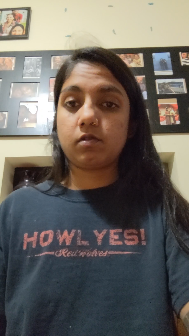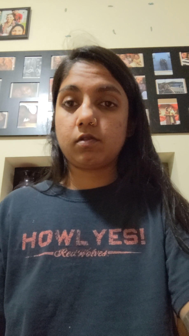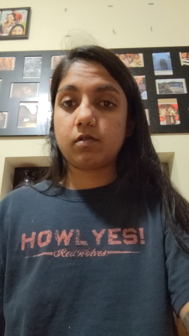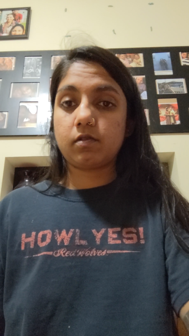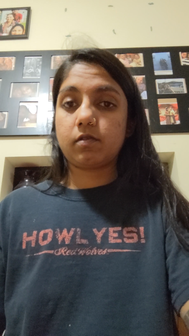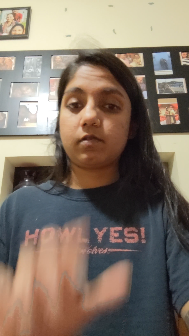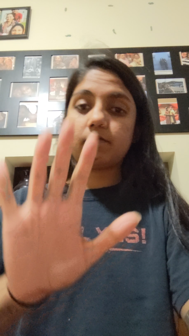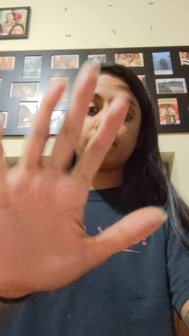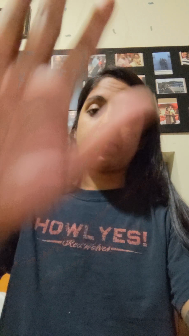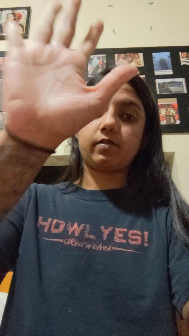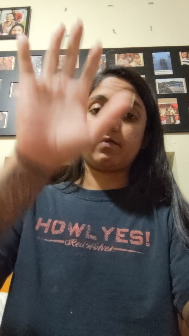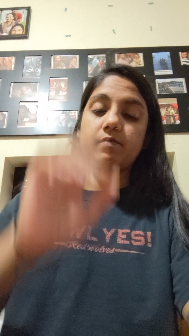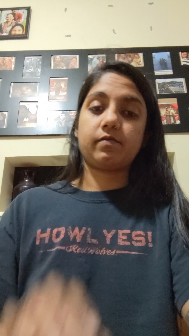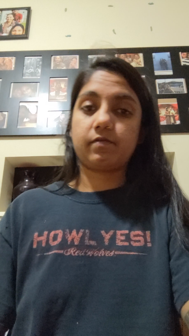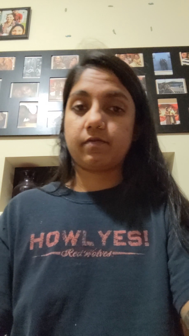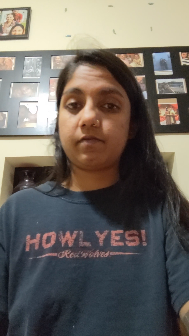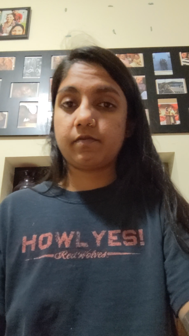give me five